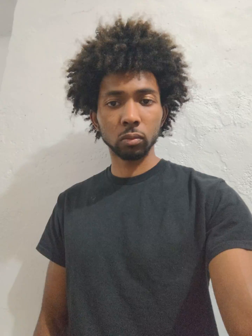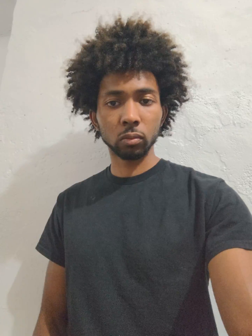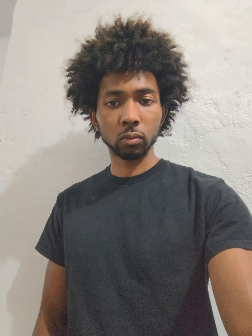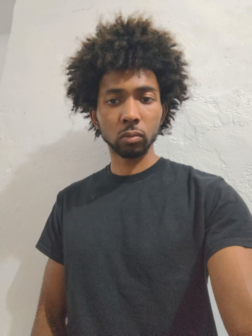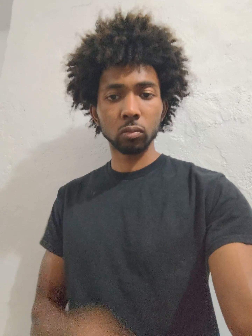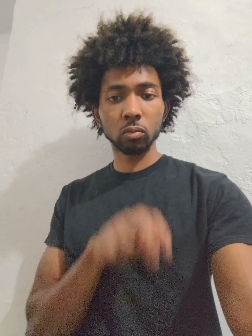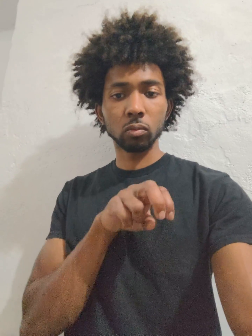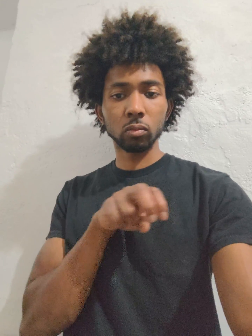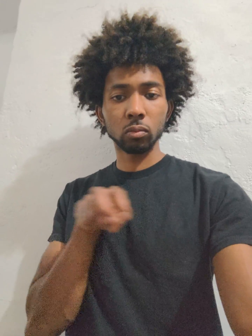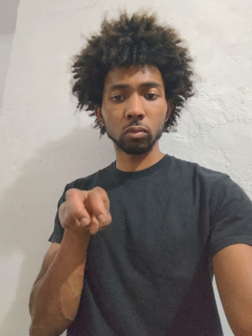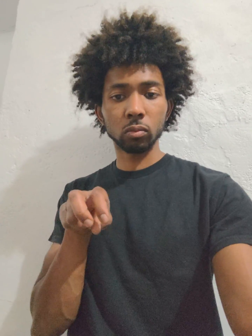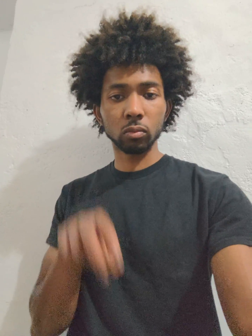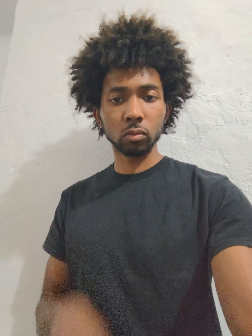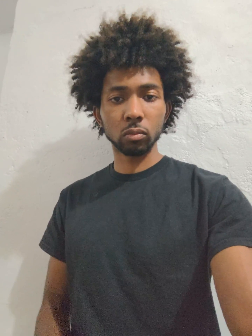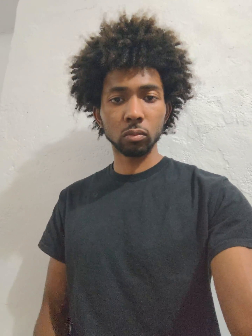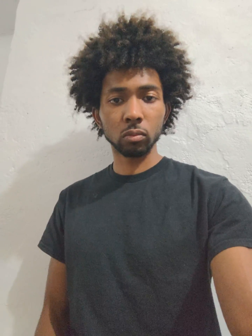bench